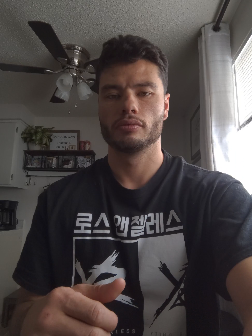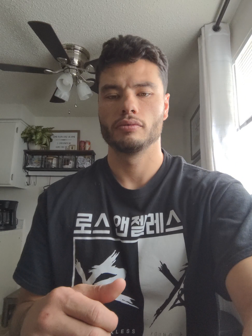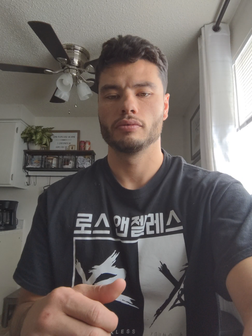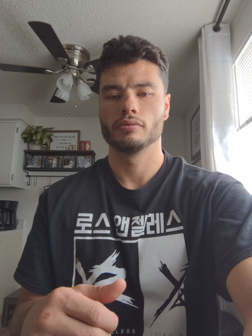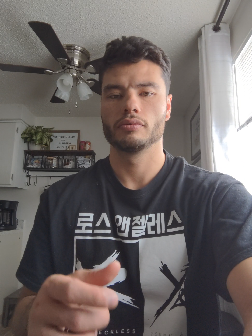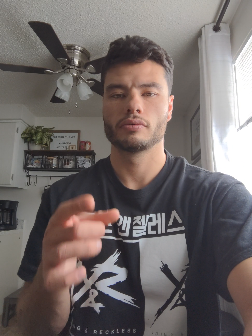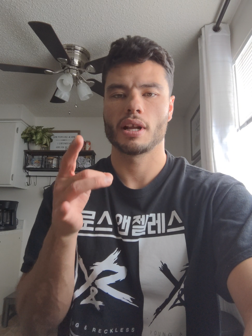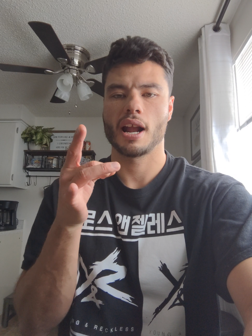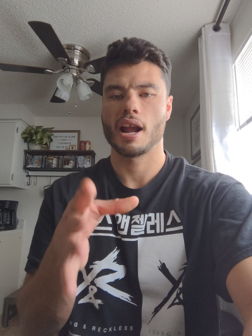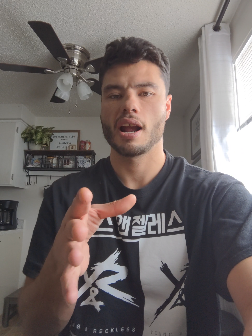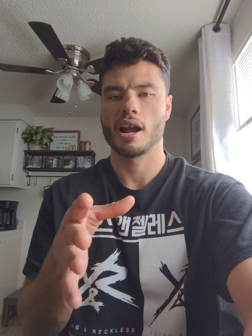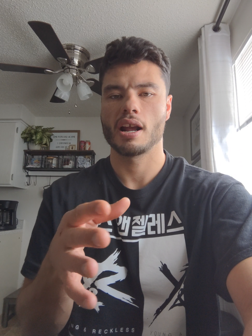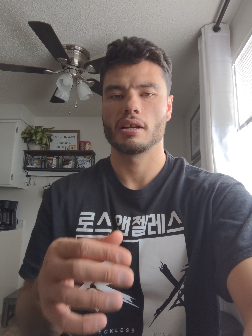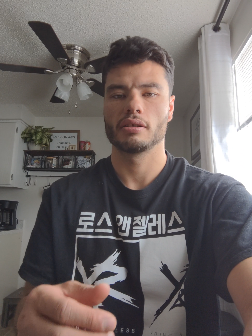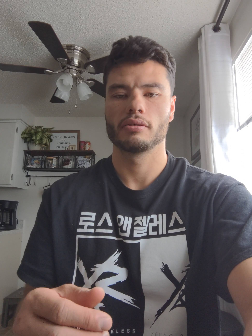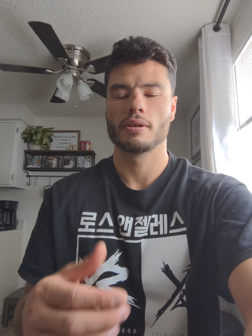hate